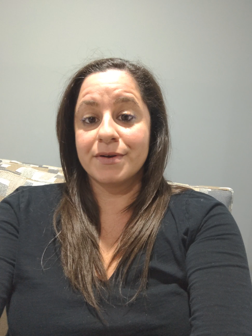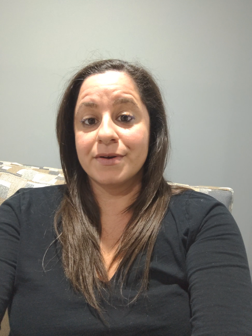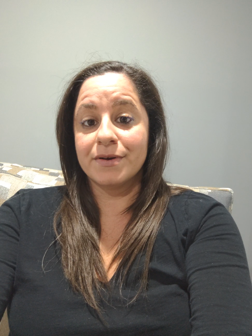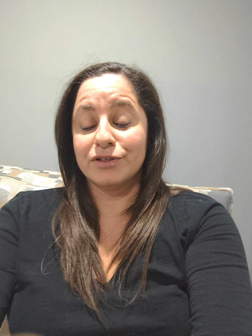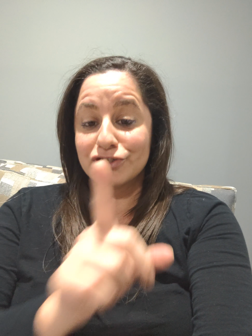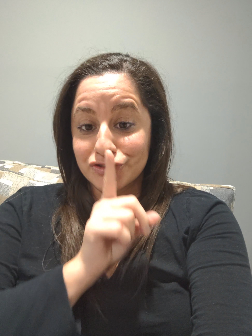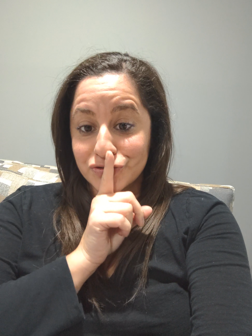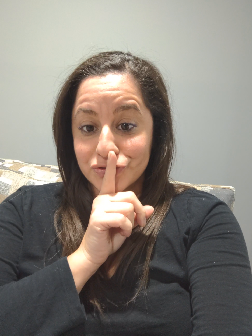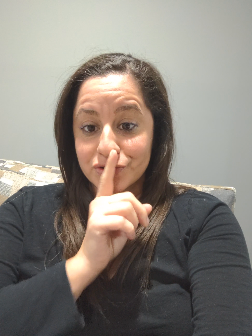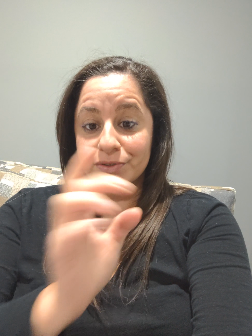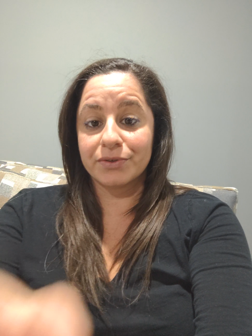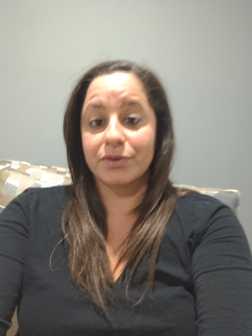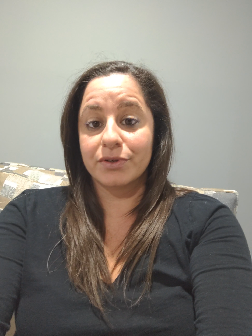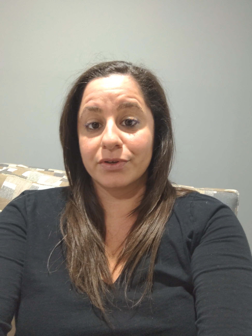shhh